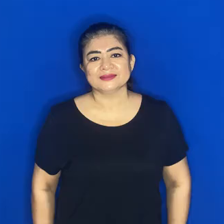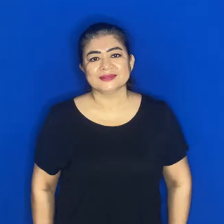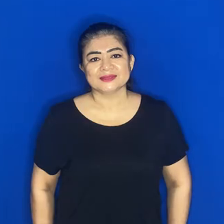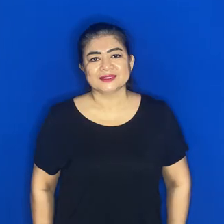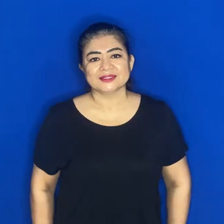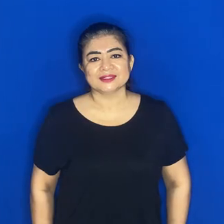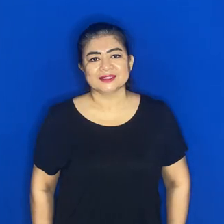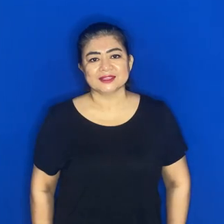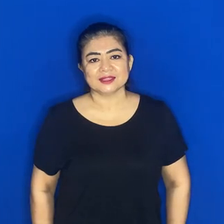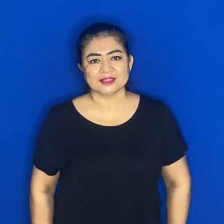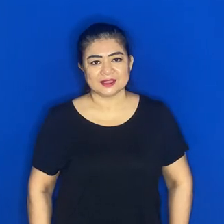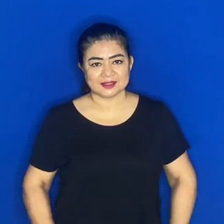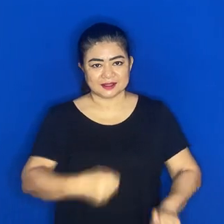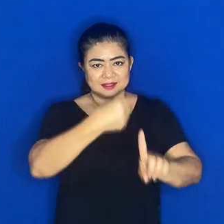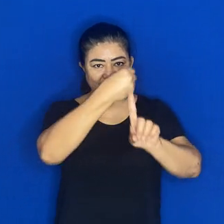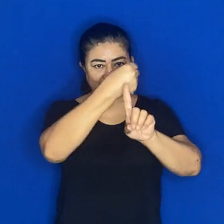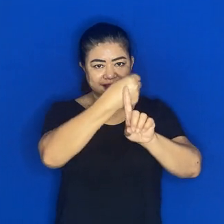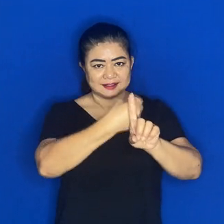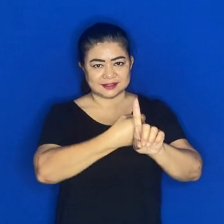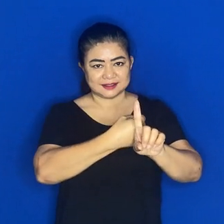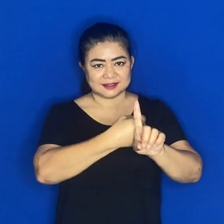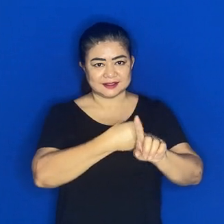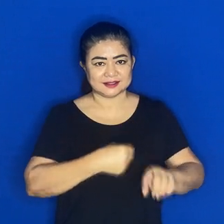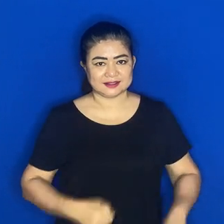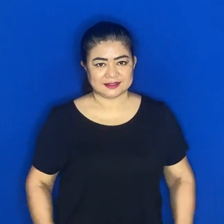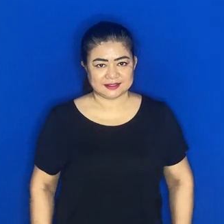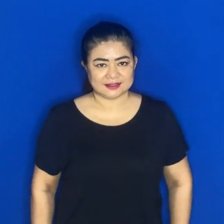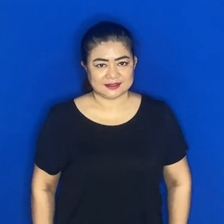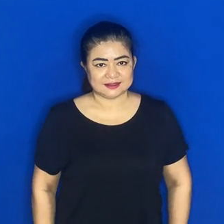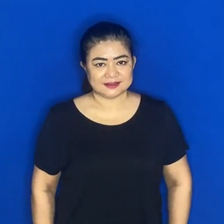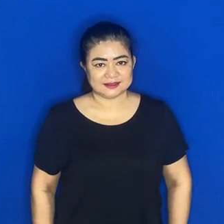september